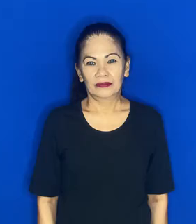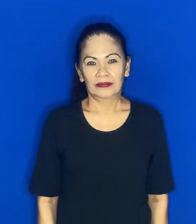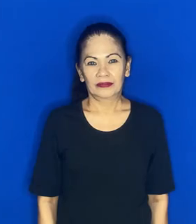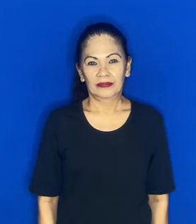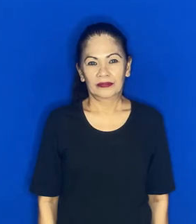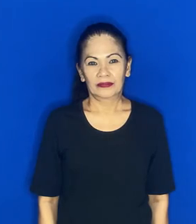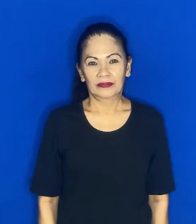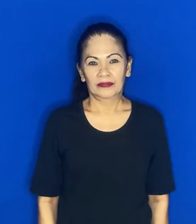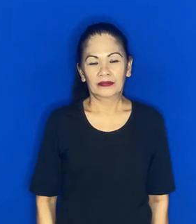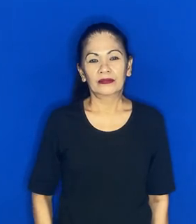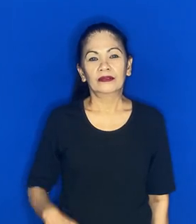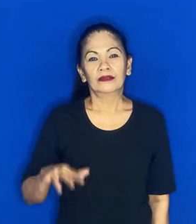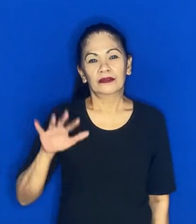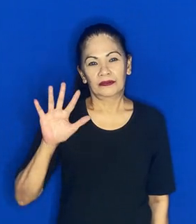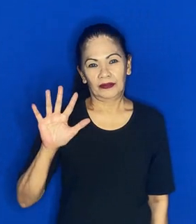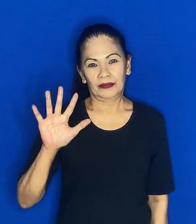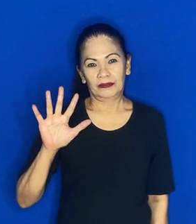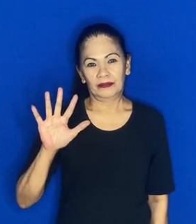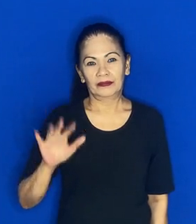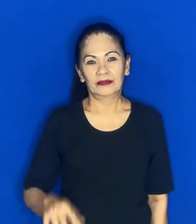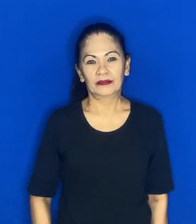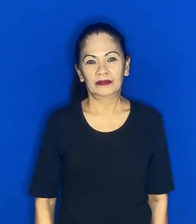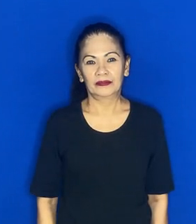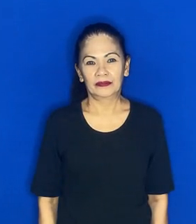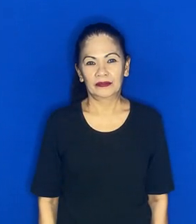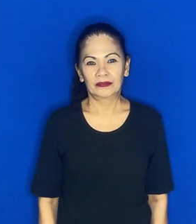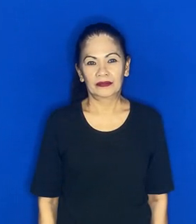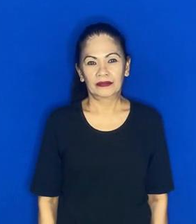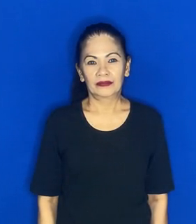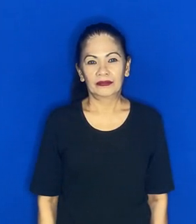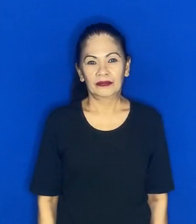five